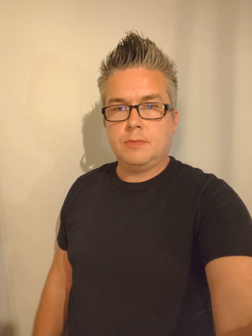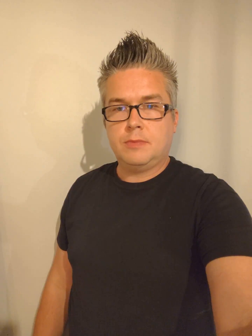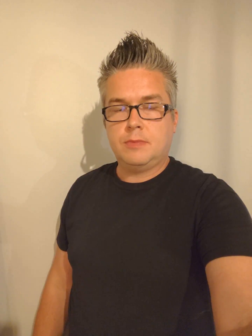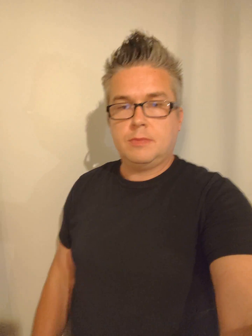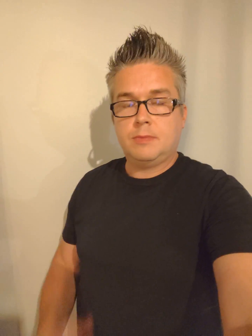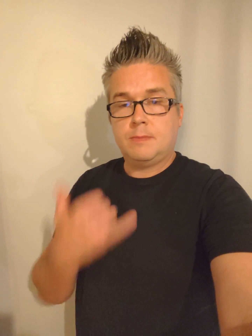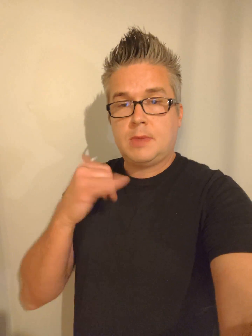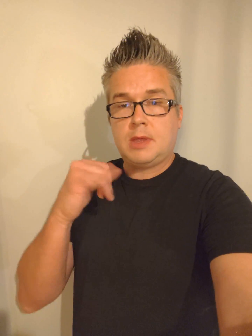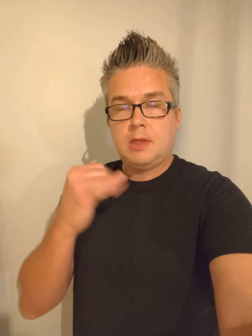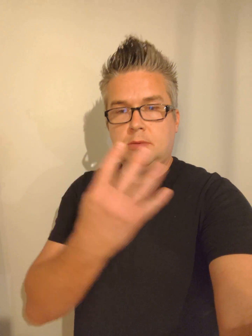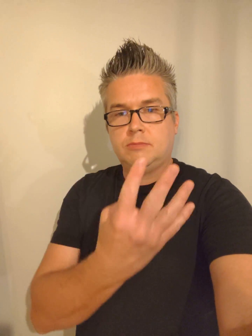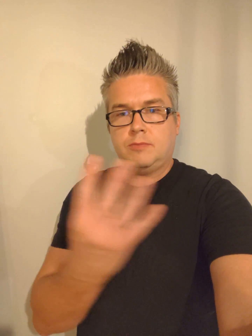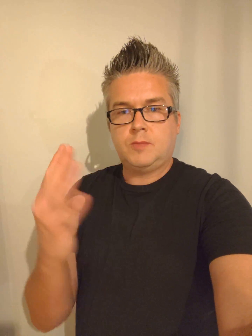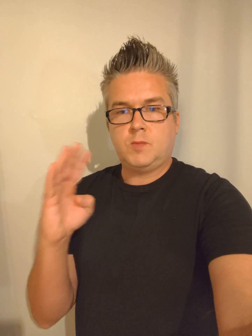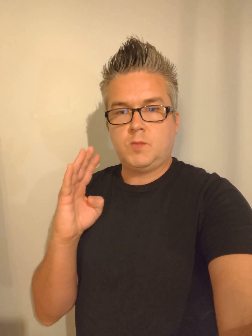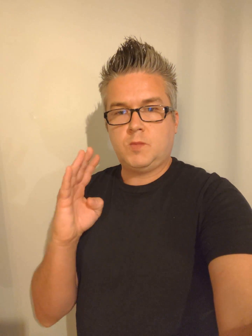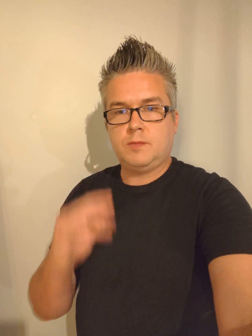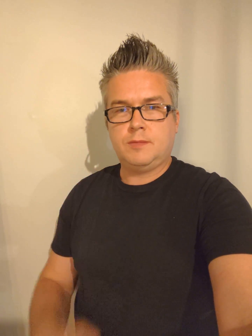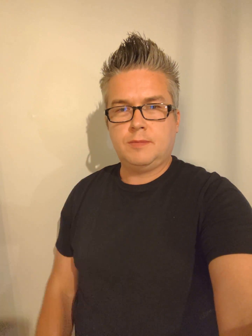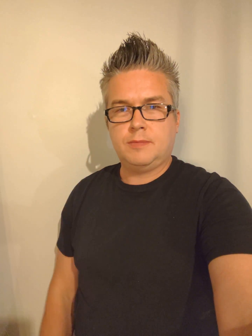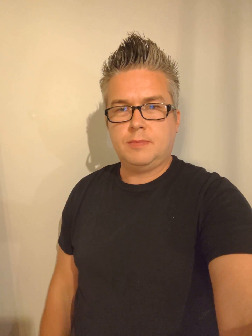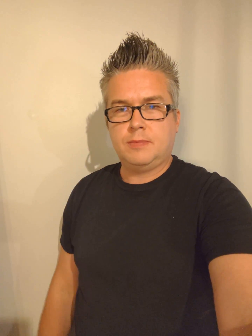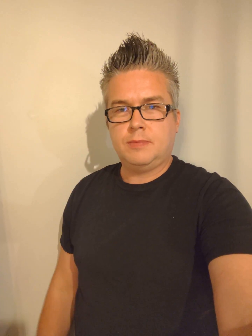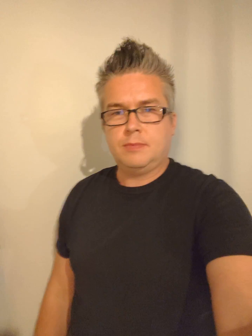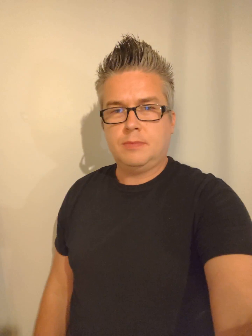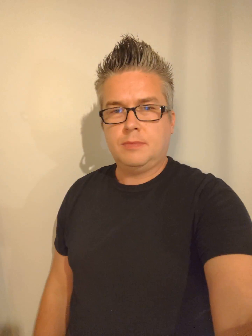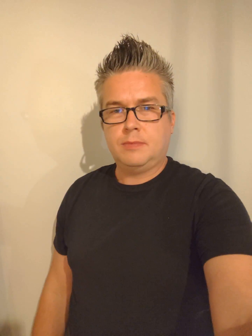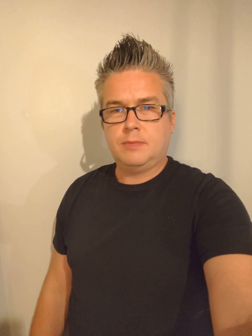playpen